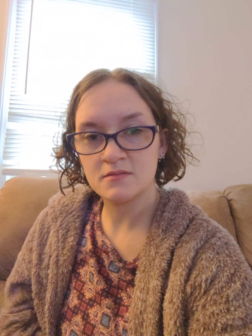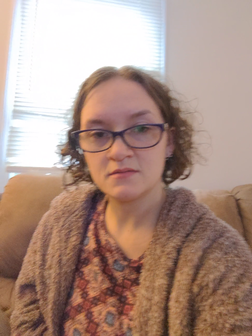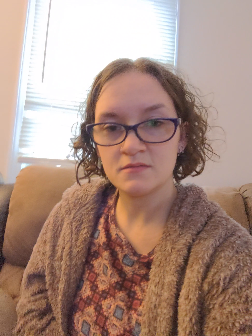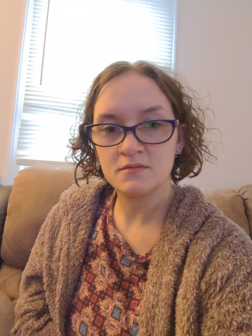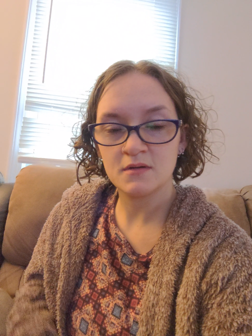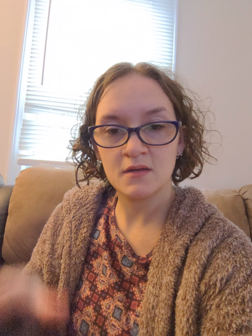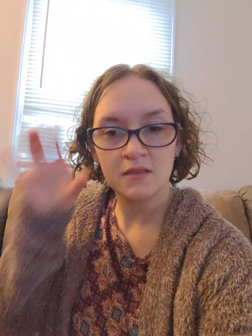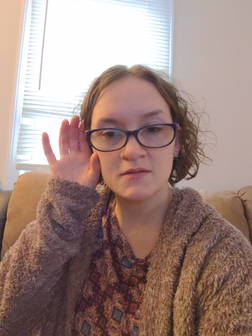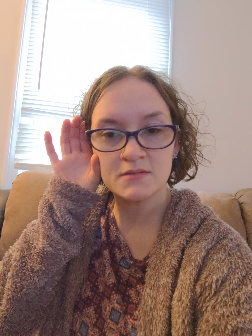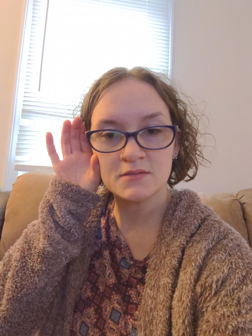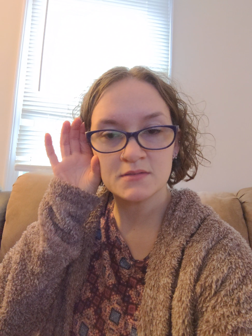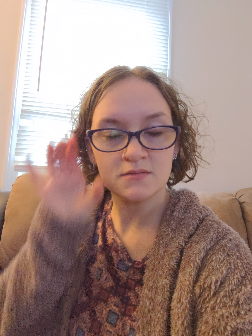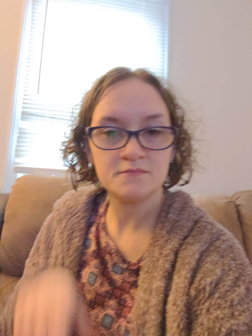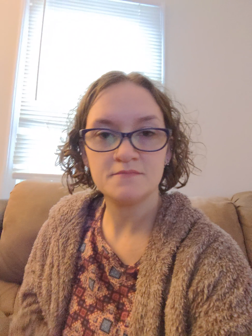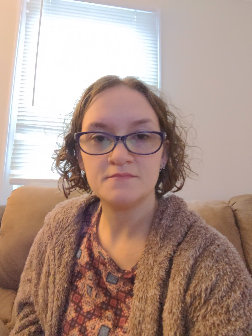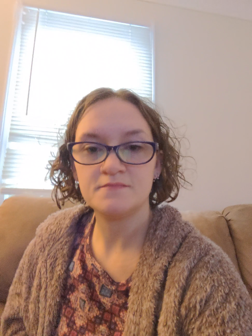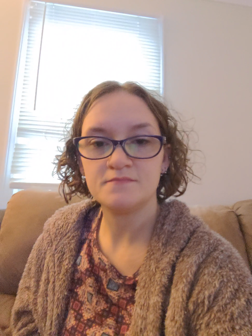listen